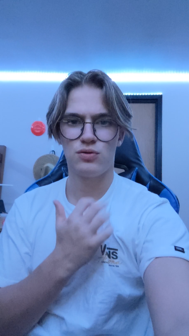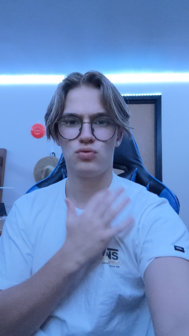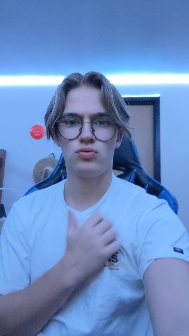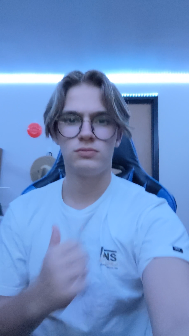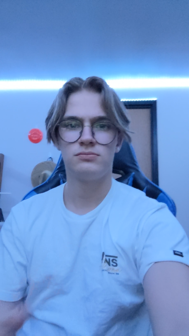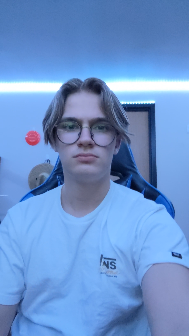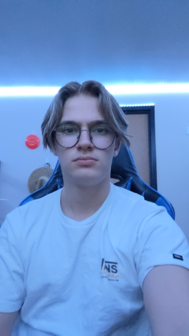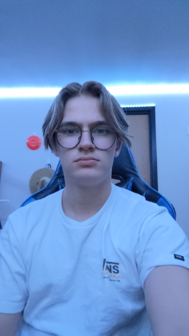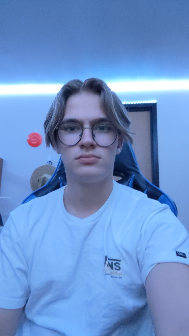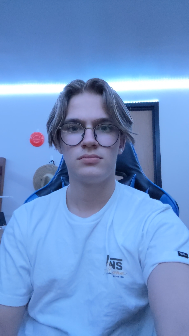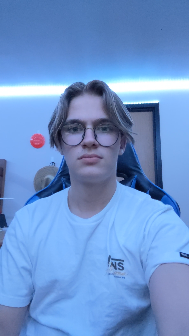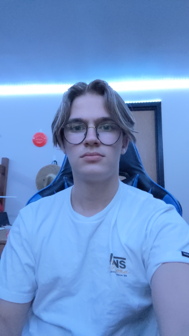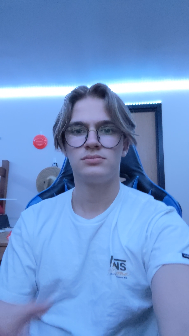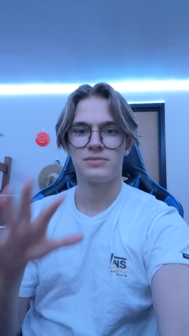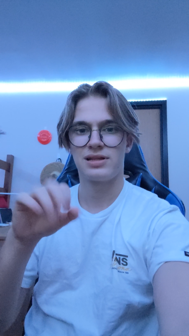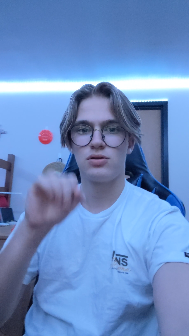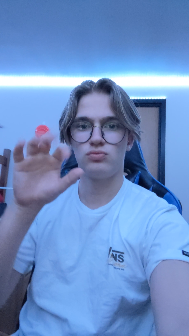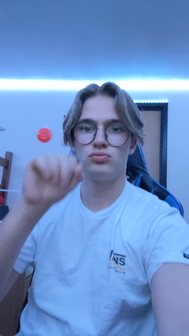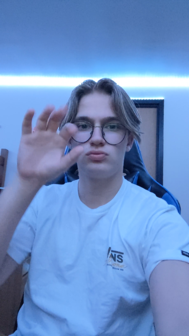ladder